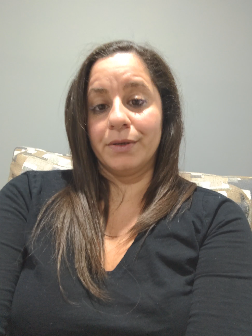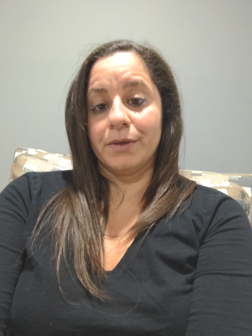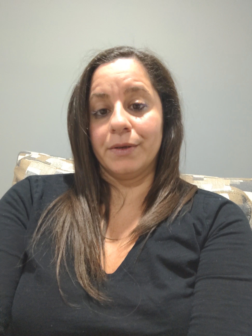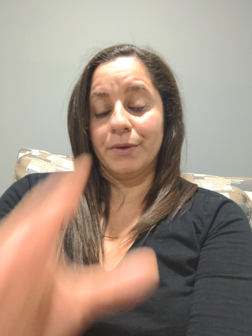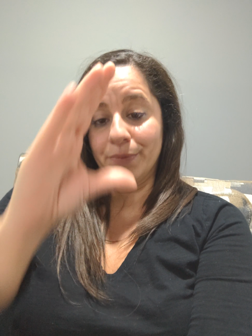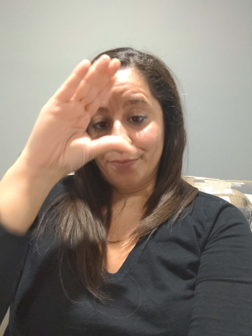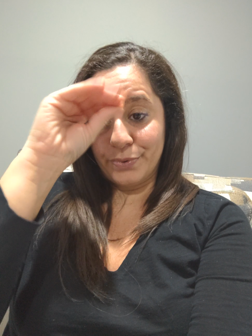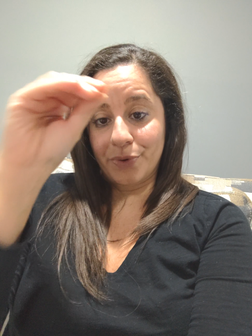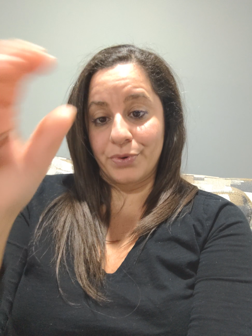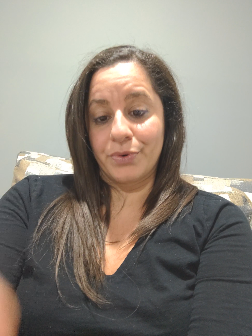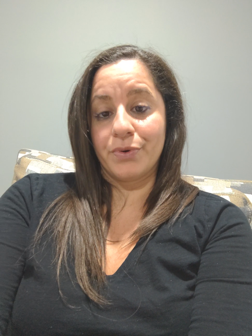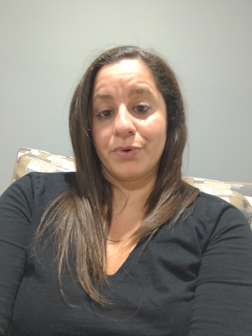boy